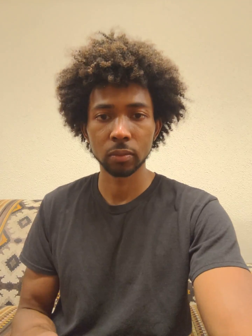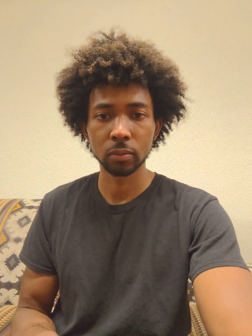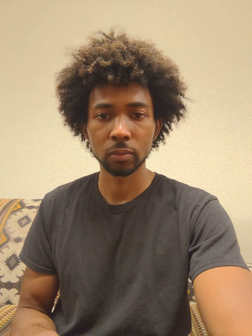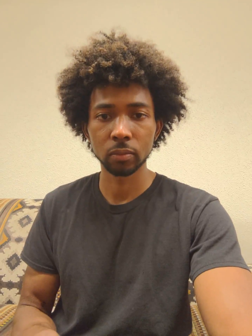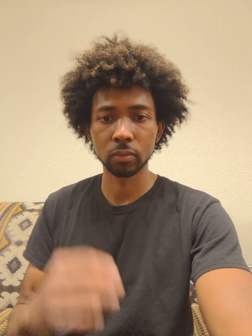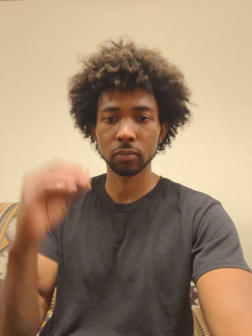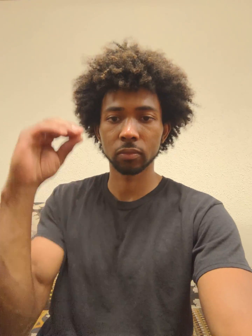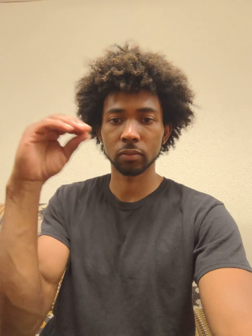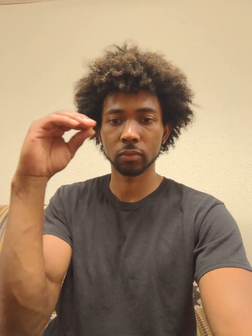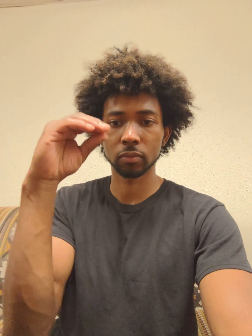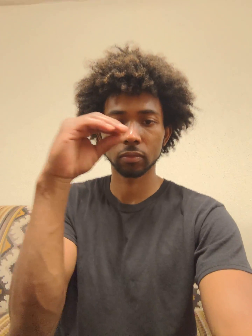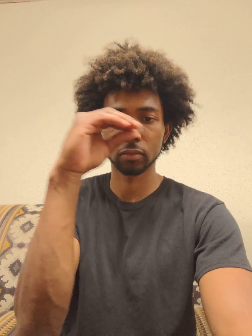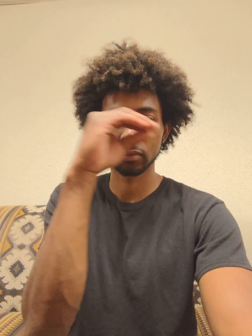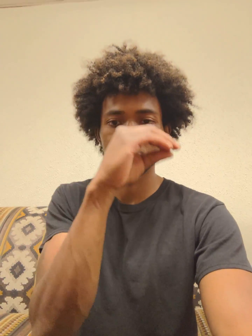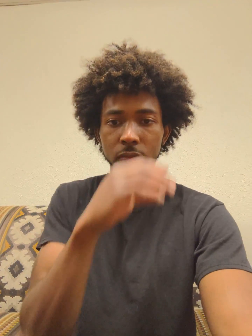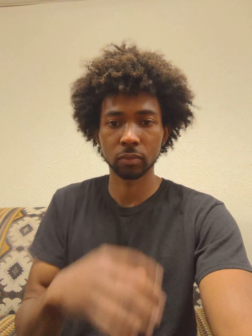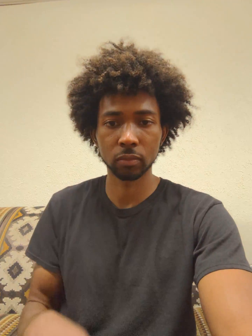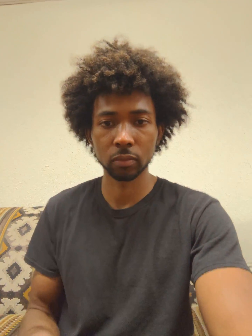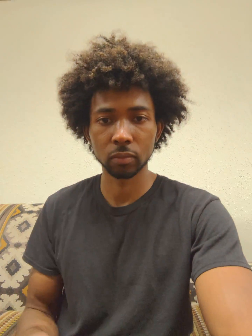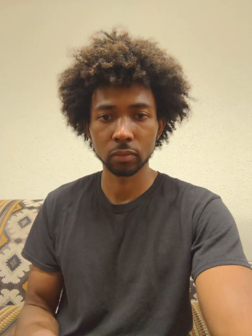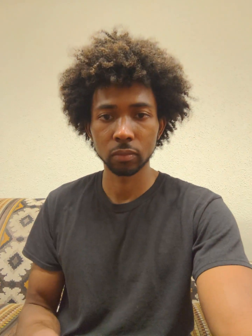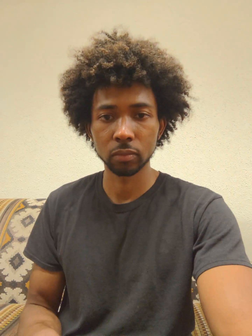dinosaur